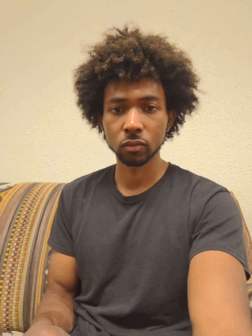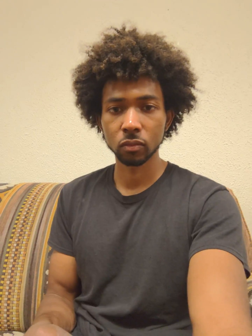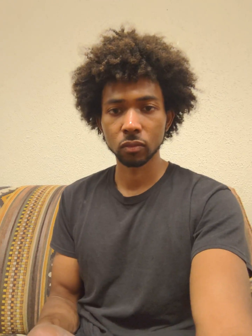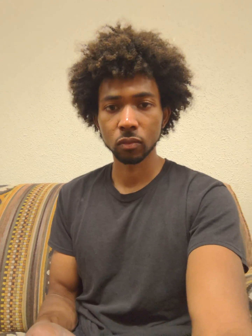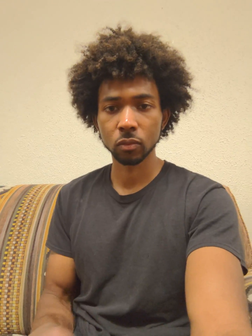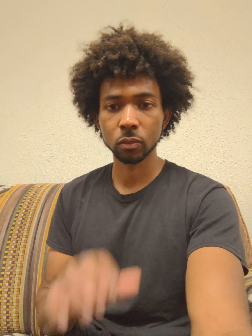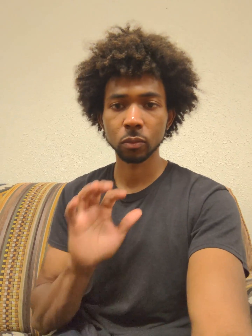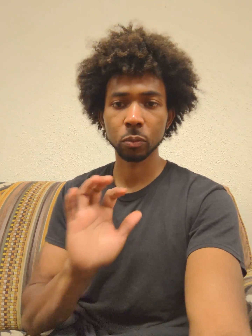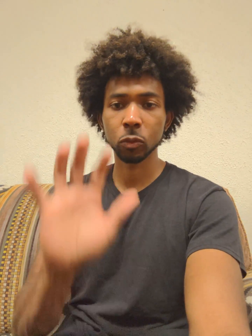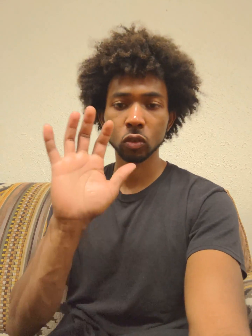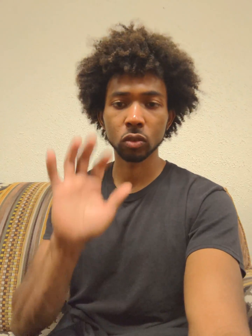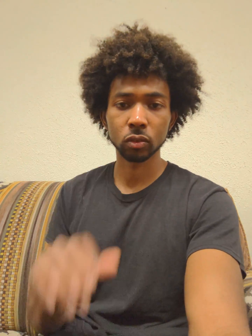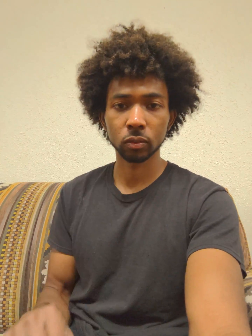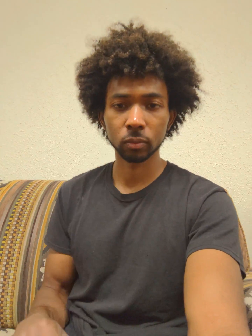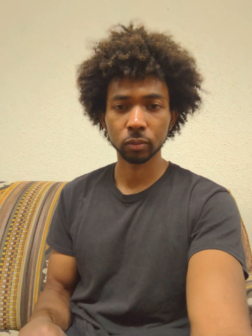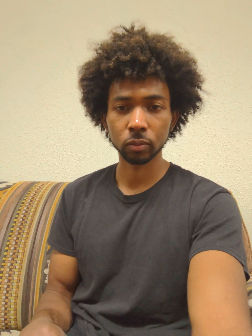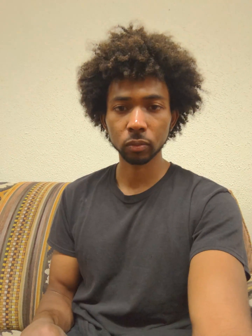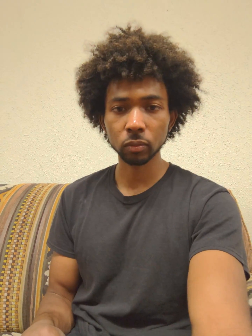push